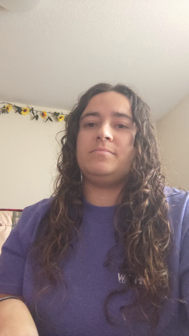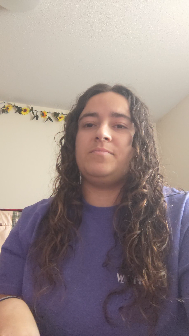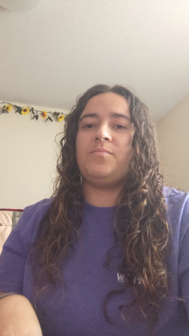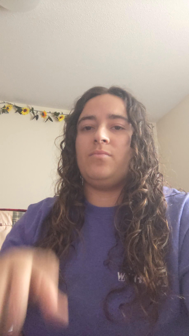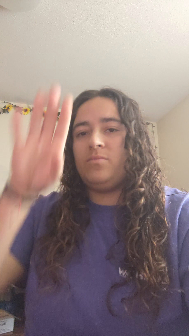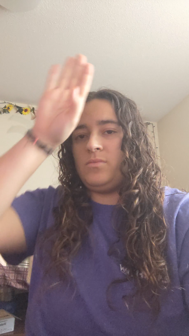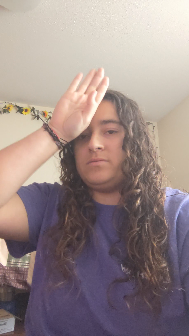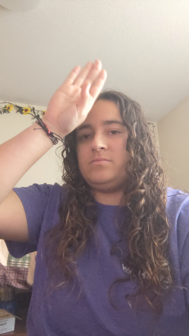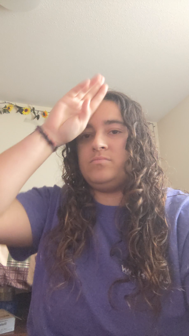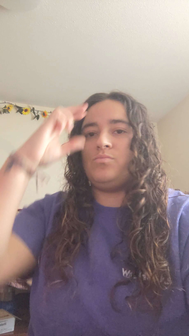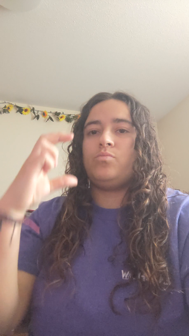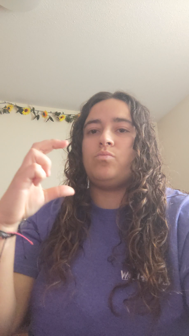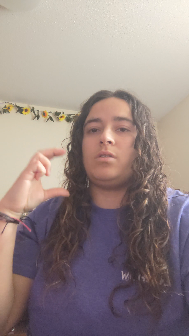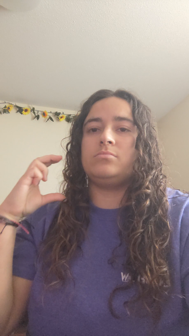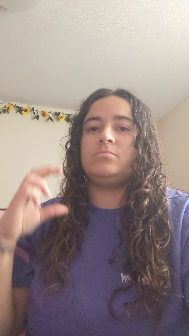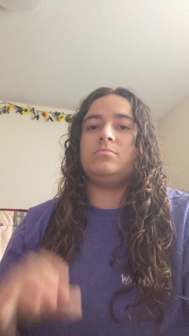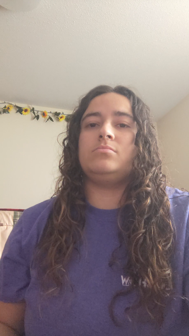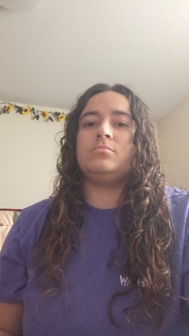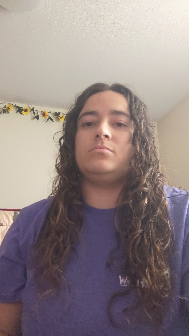fire truck